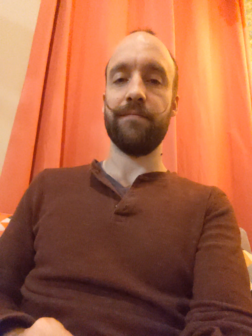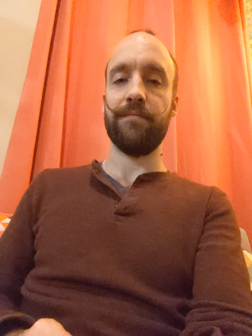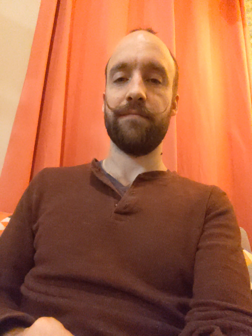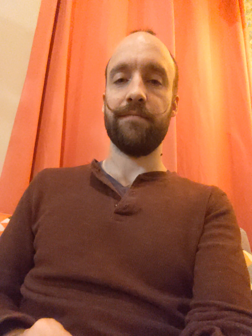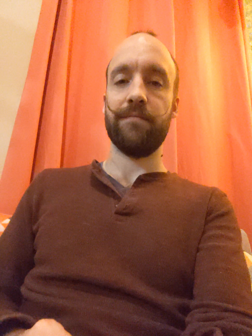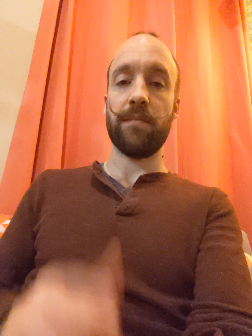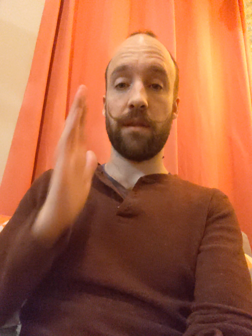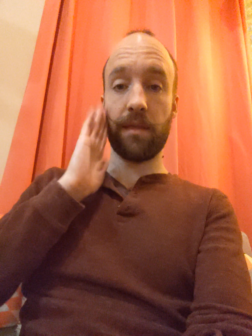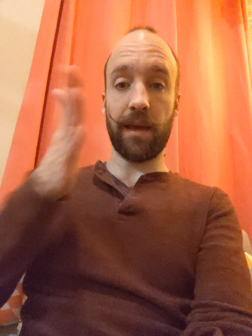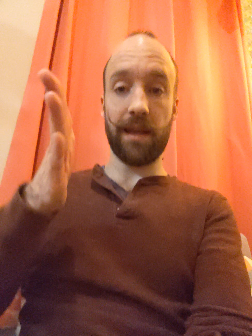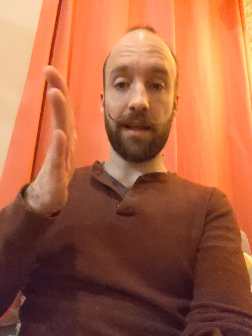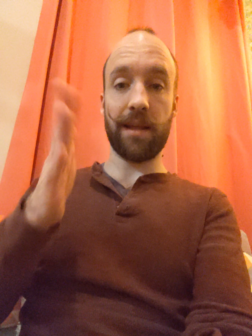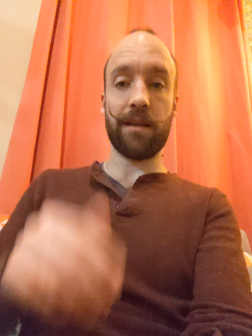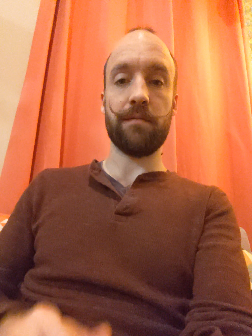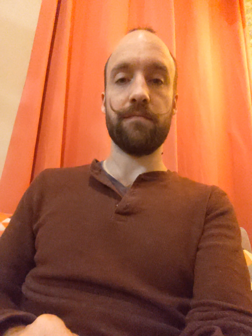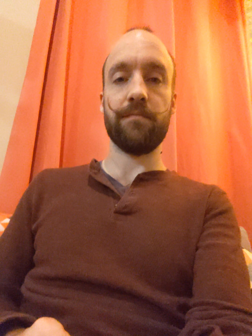will